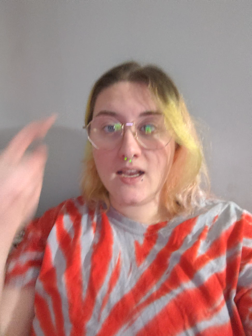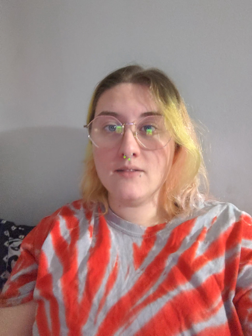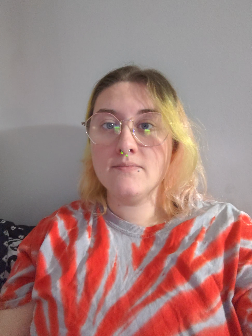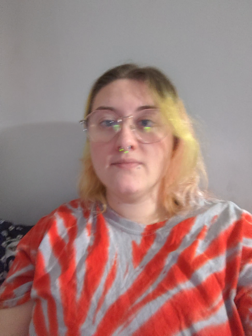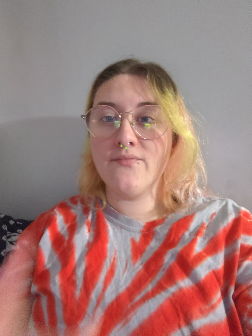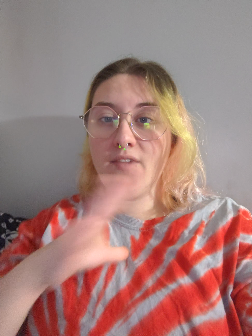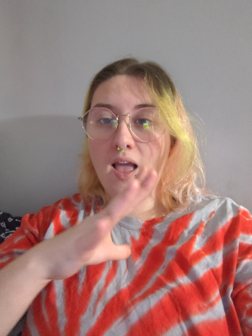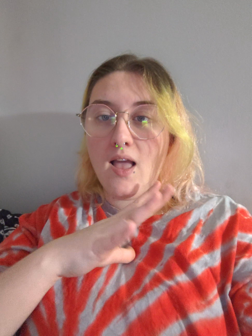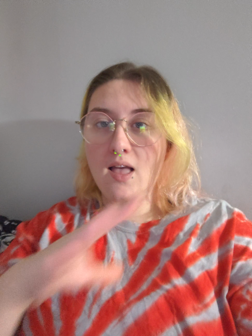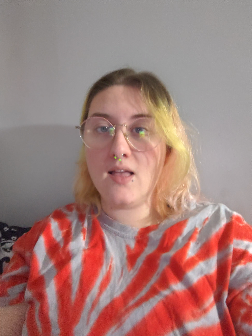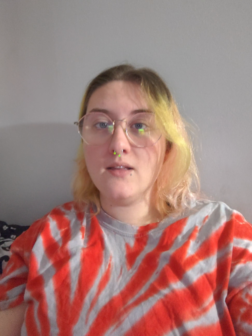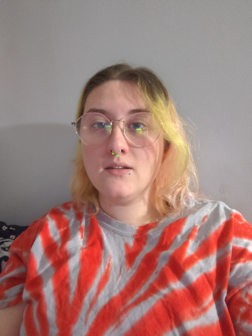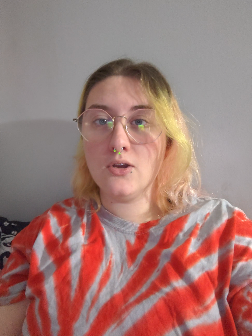fine